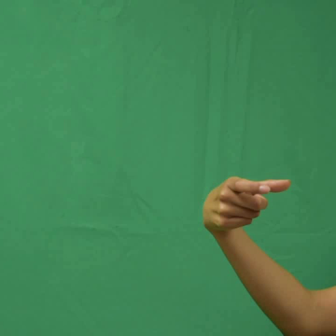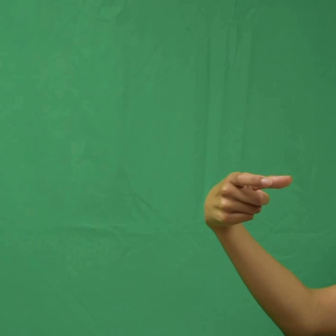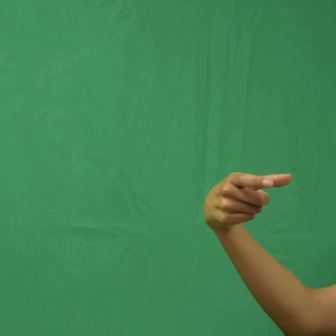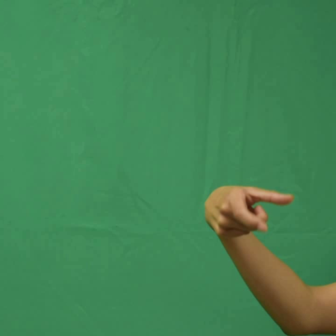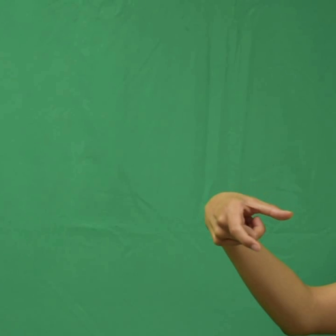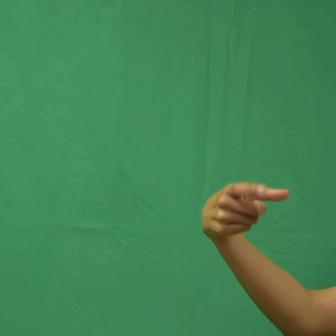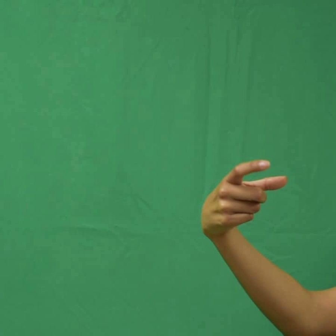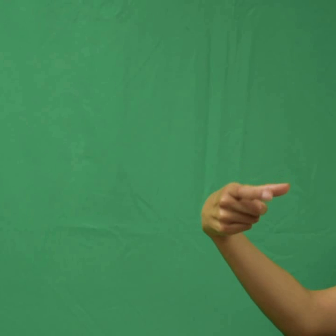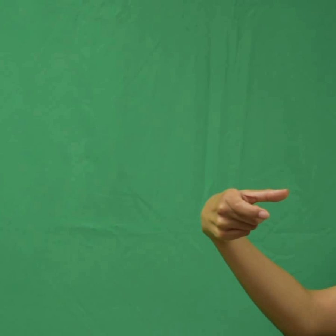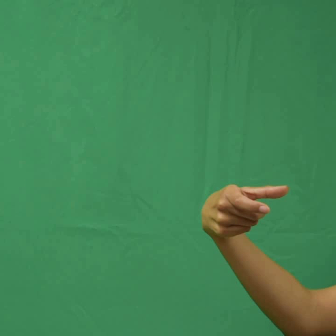Q